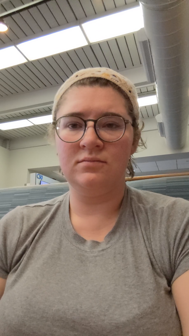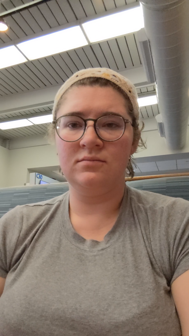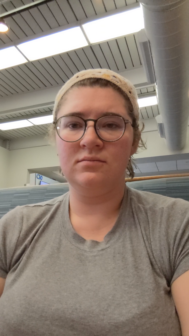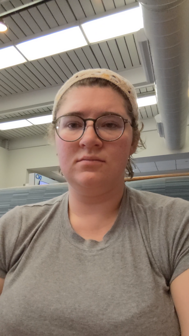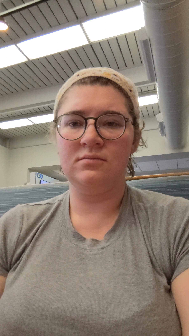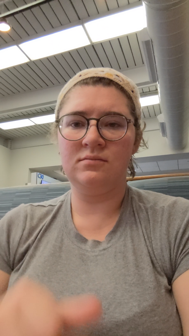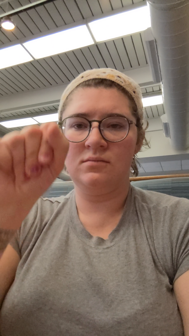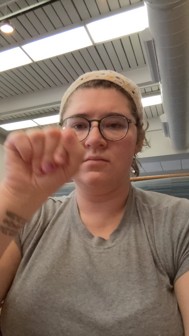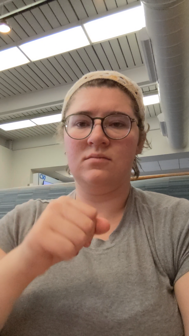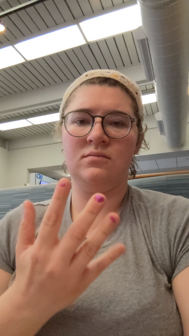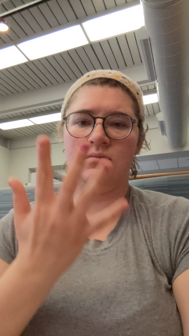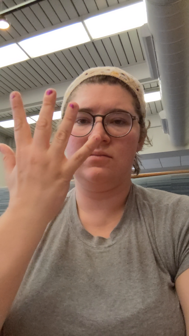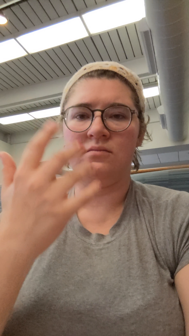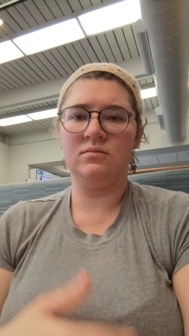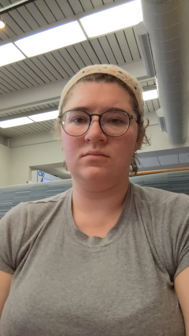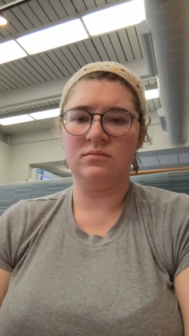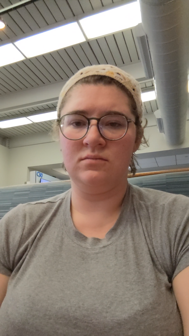gloves